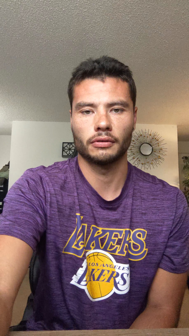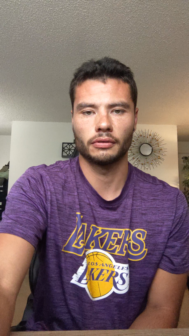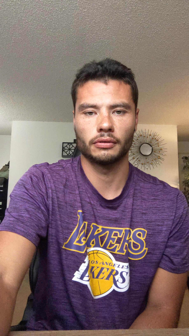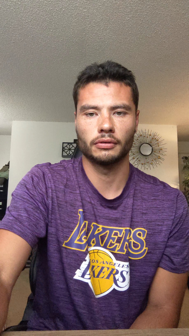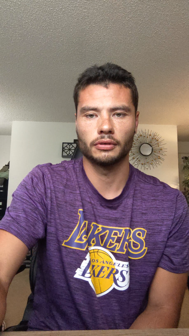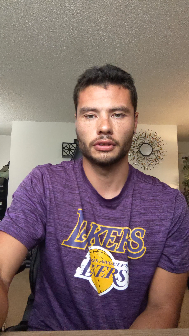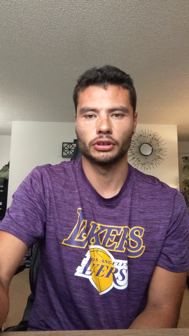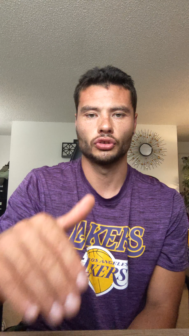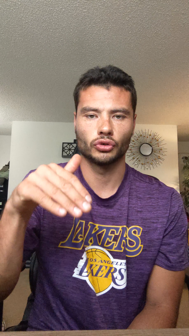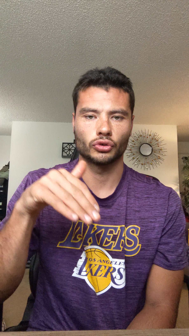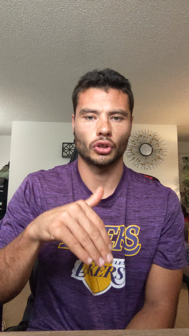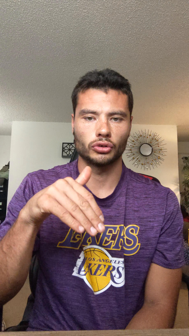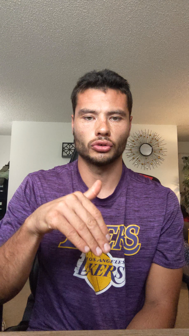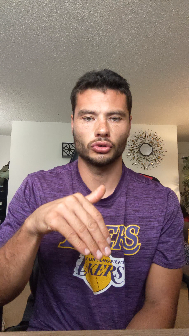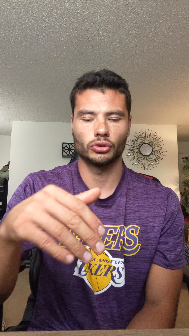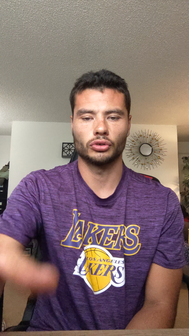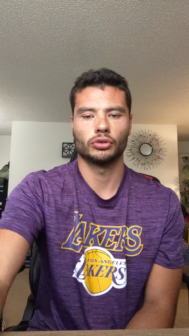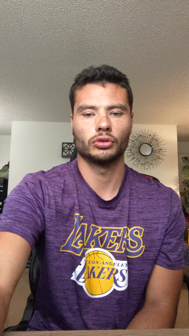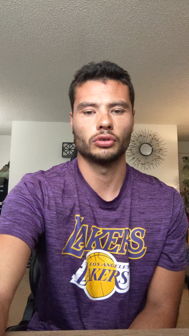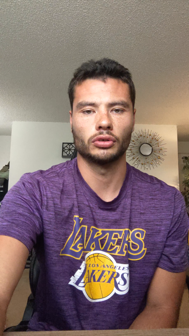doctor